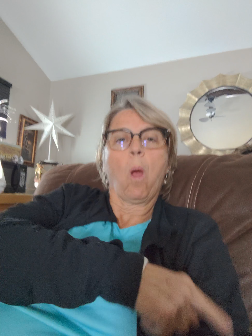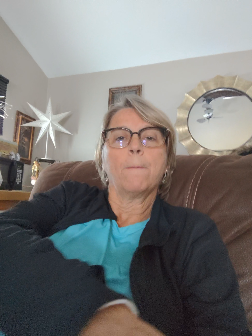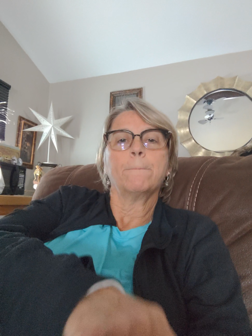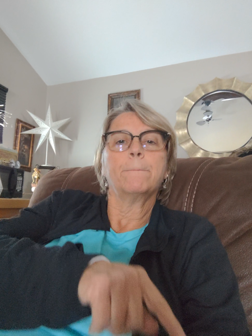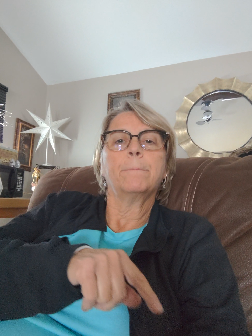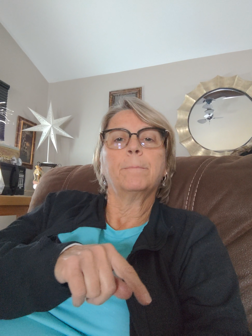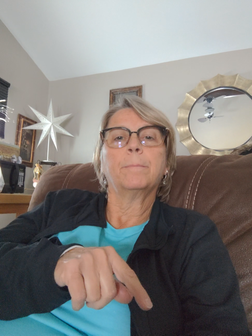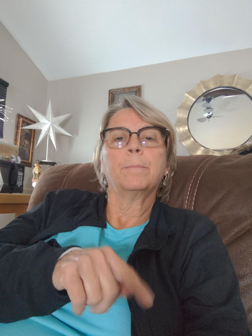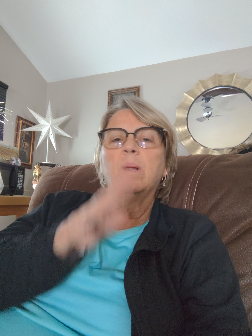arm